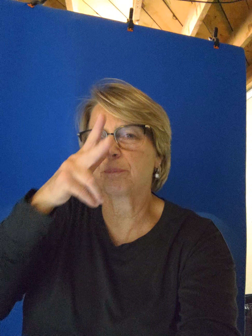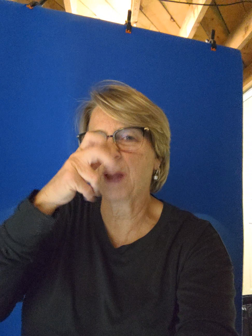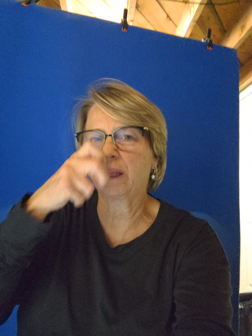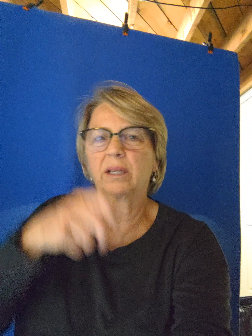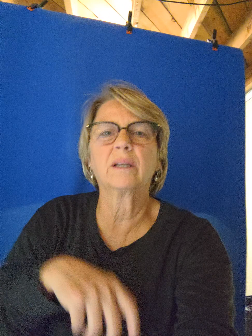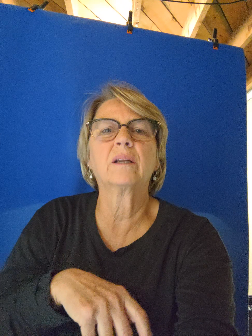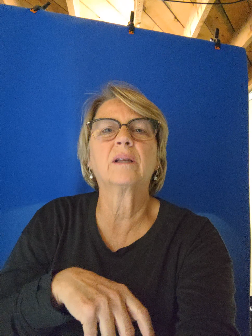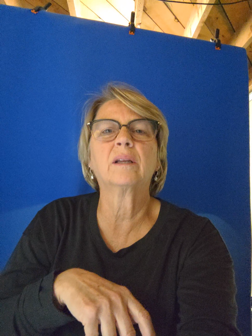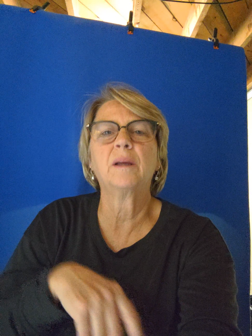bug